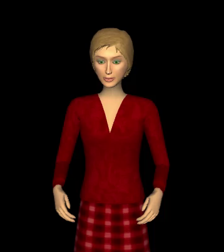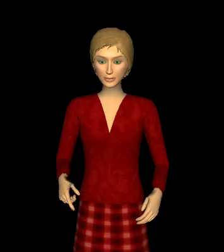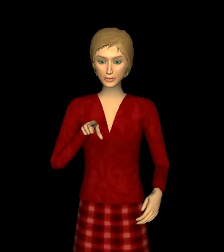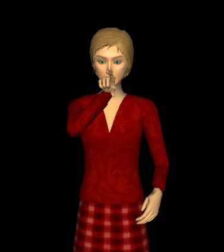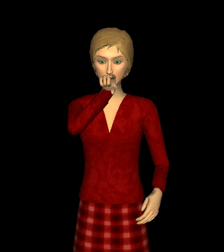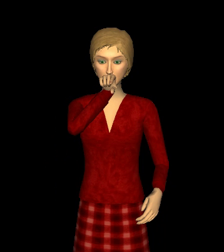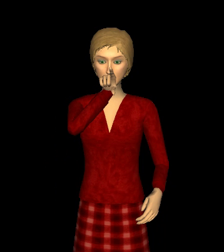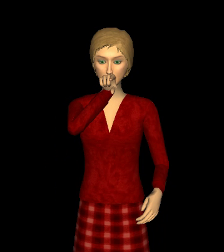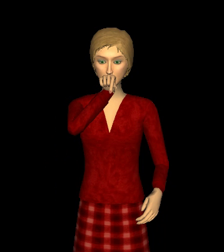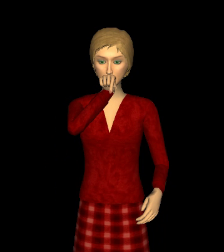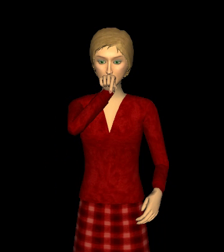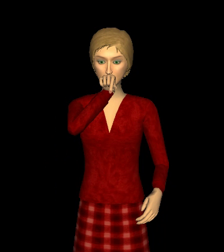دجاجة